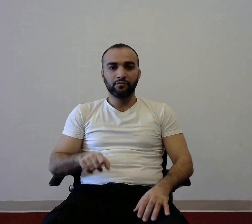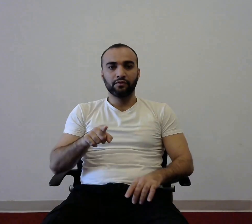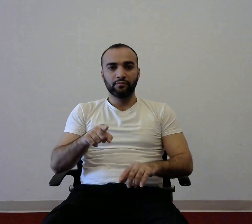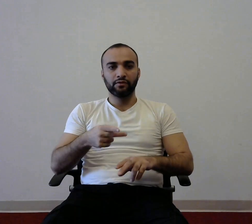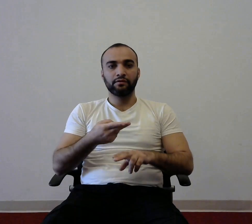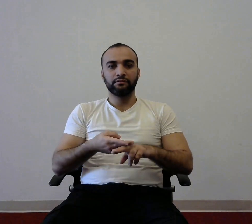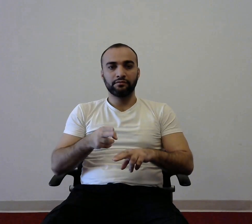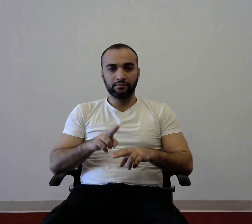bu